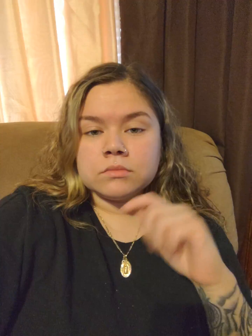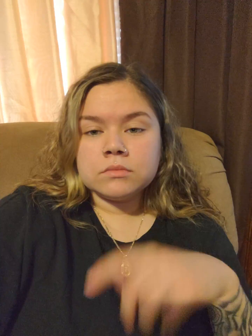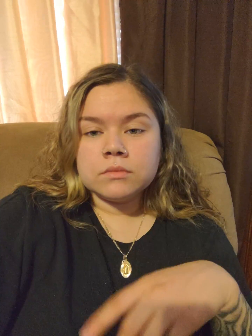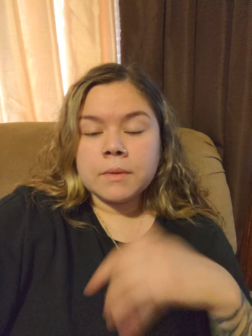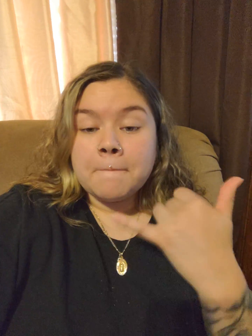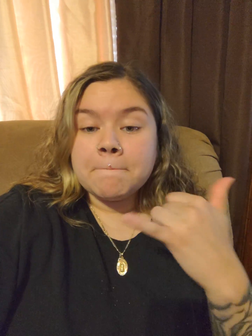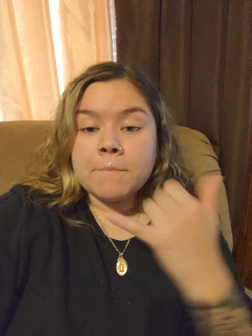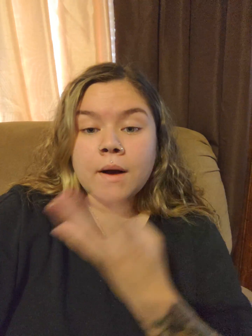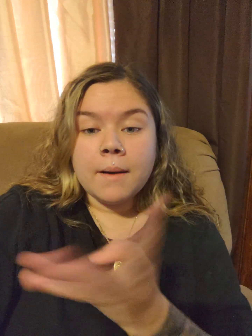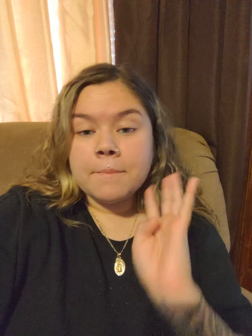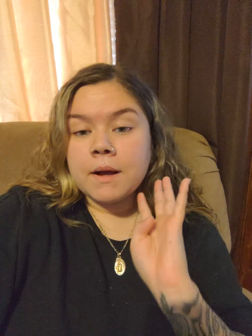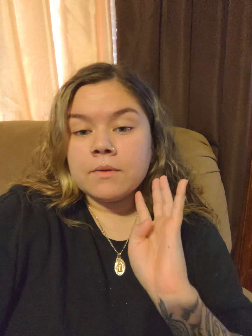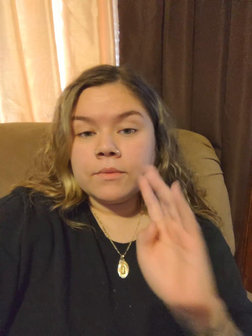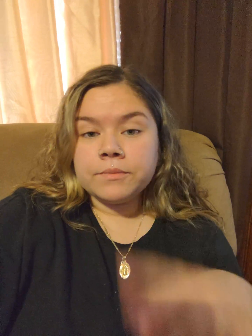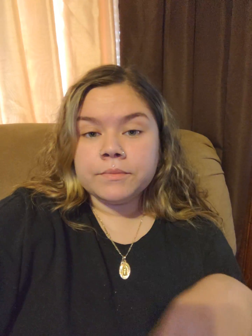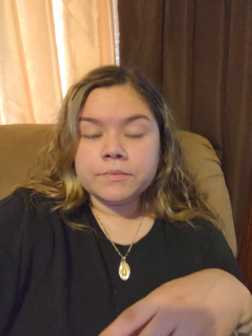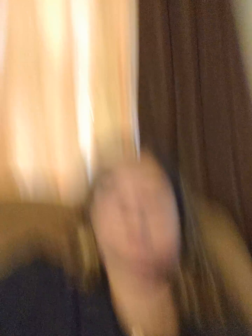playpen